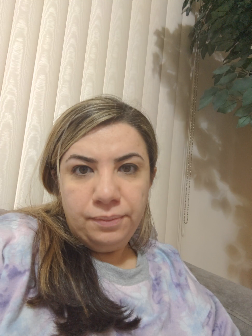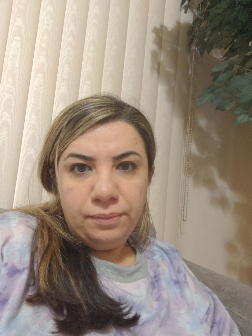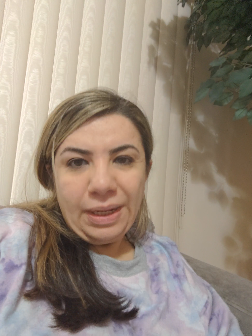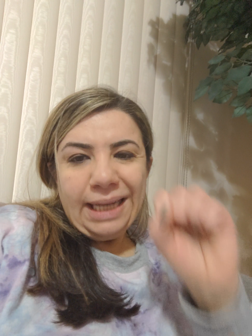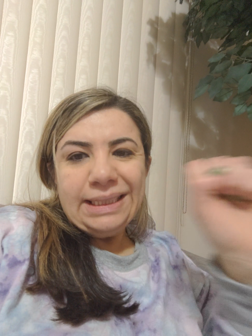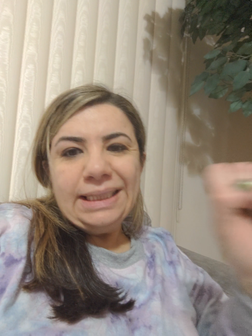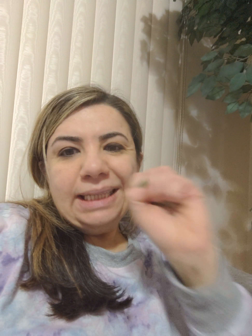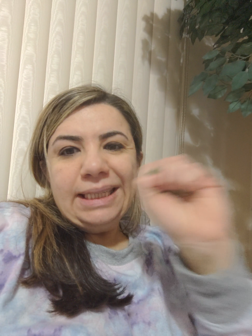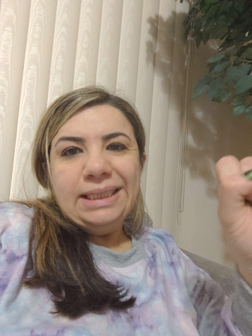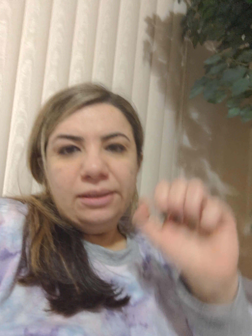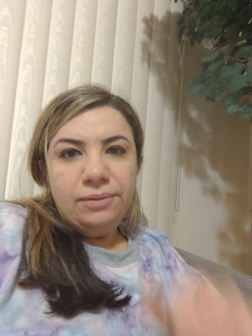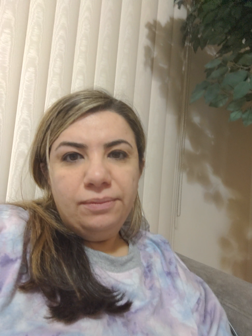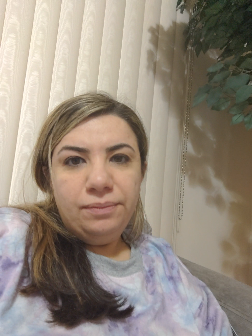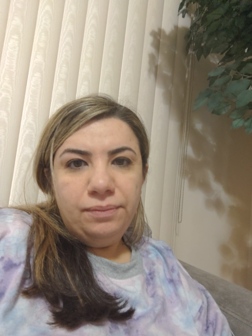carrot